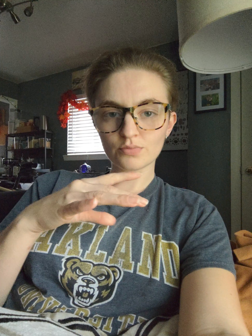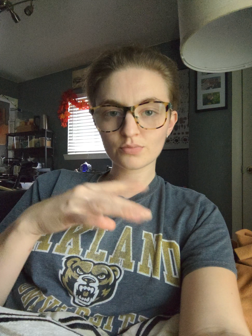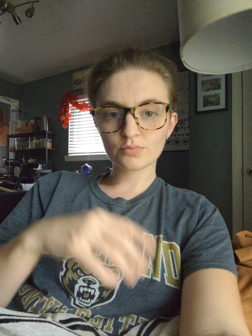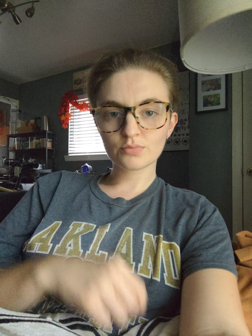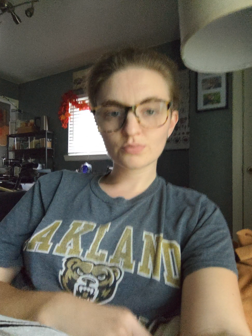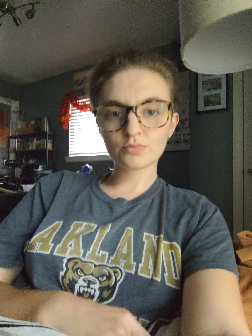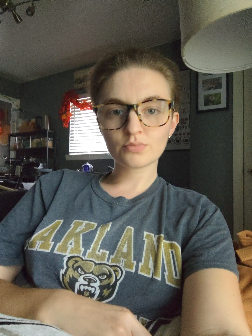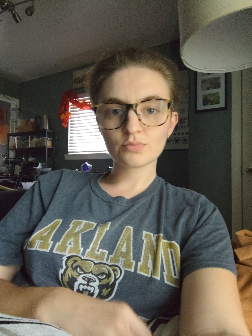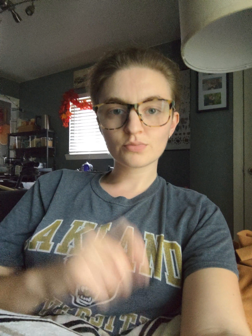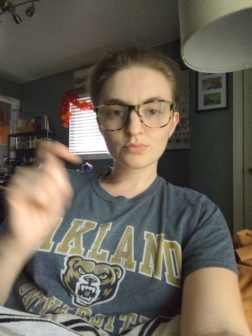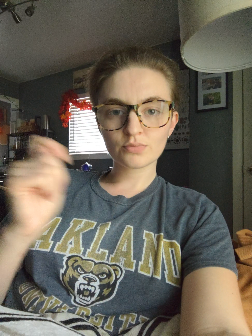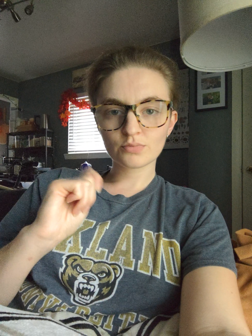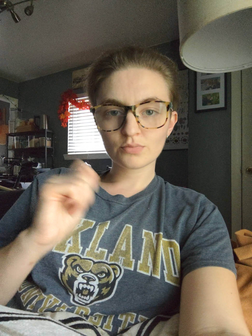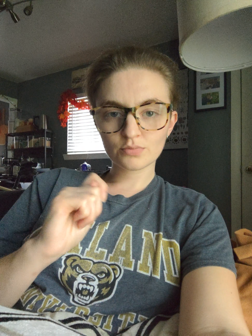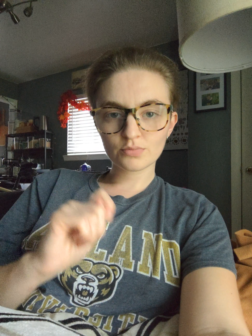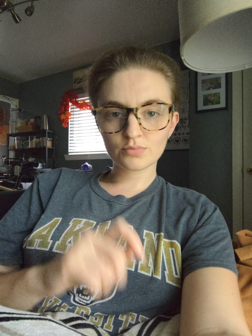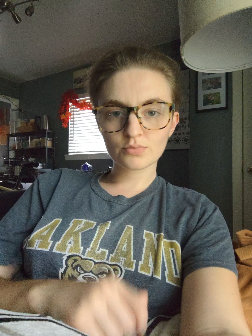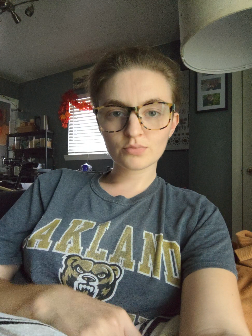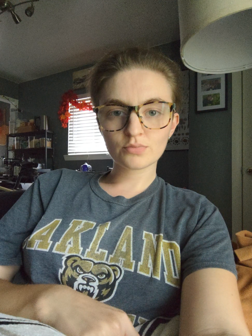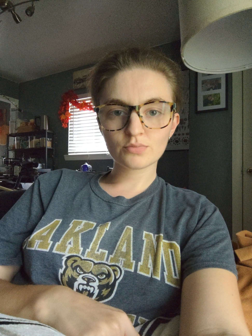bathroom